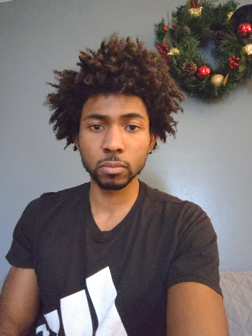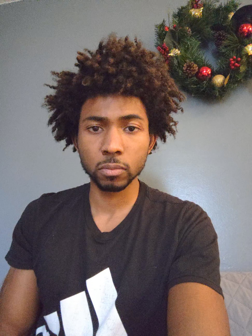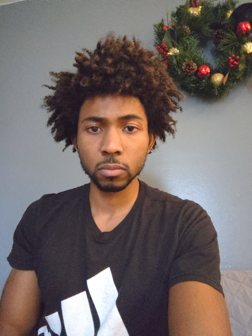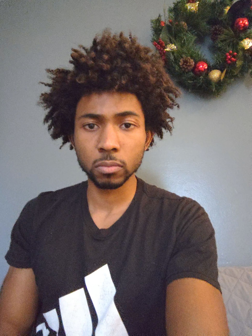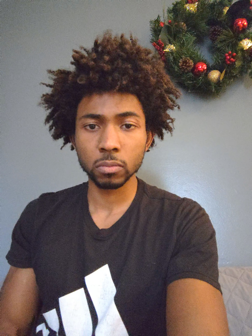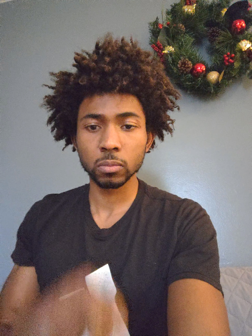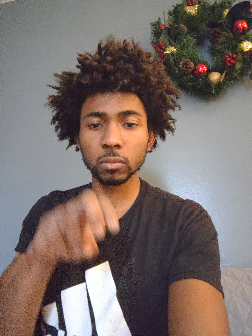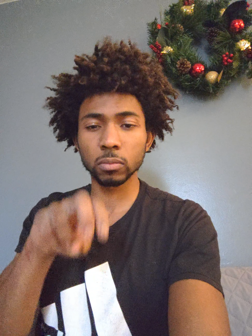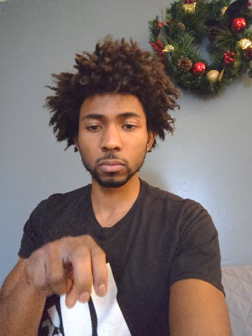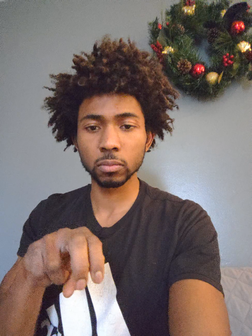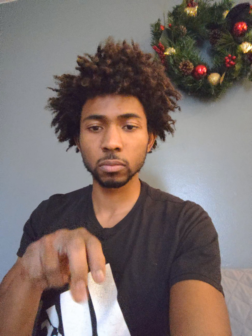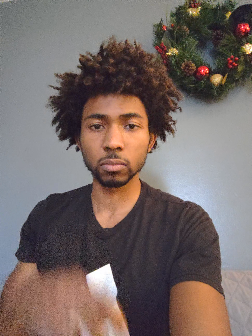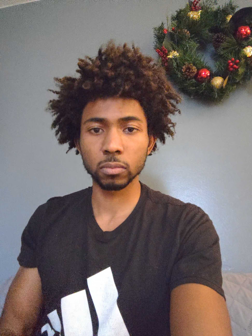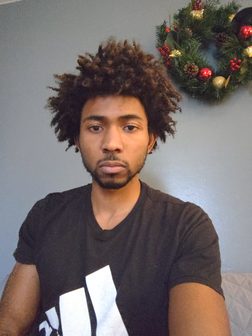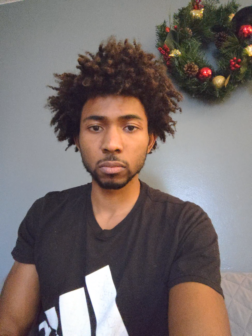chair